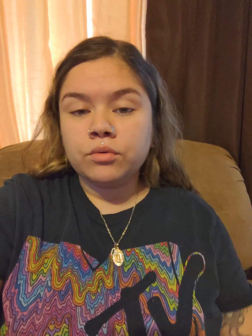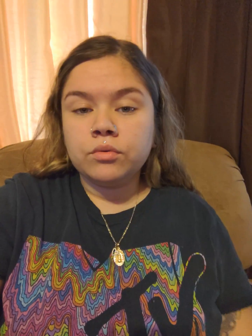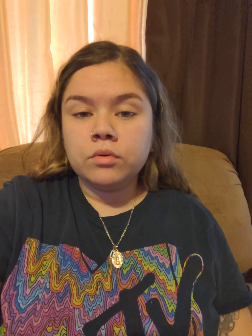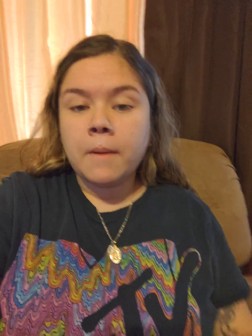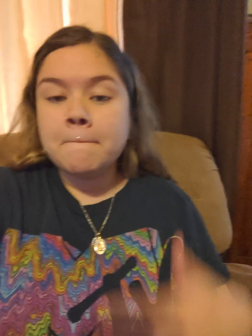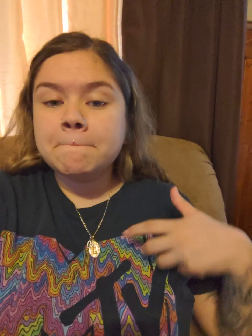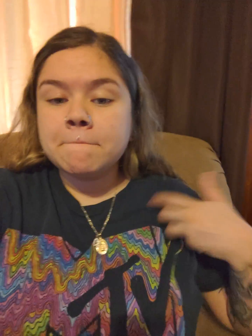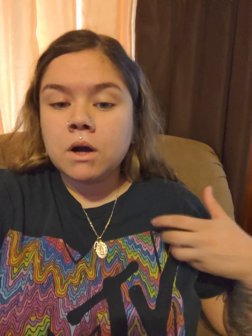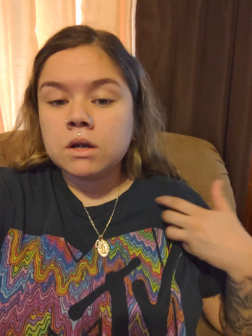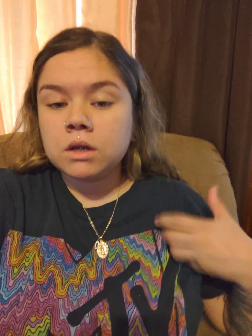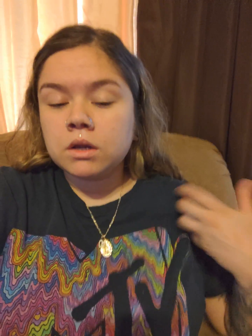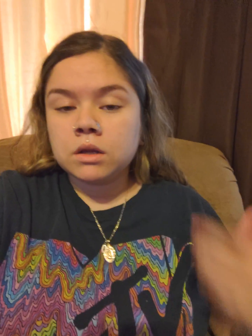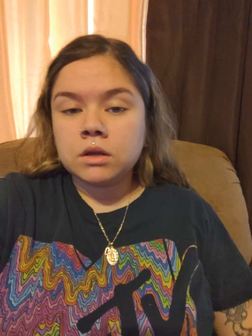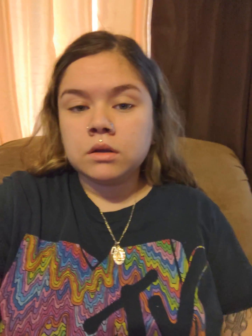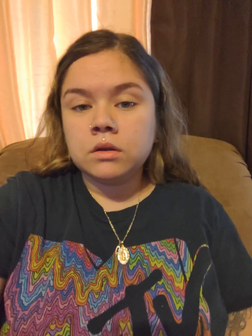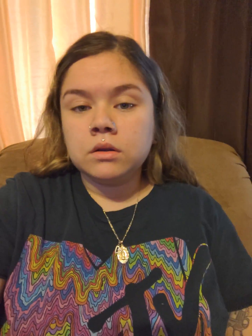monkey